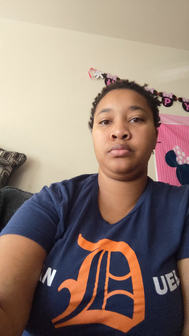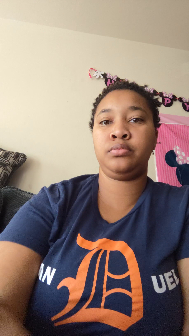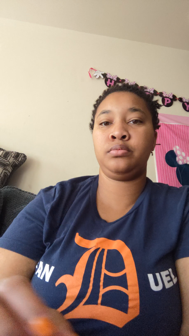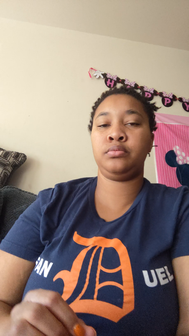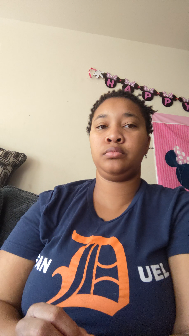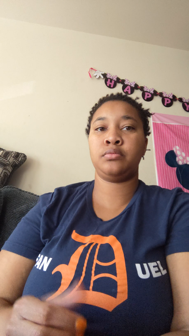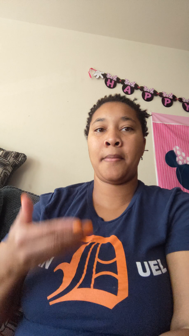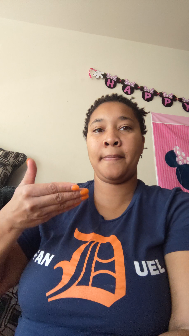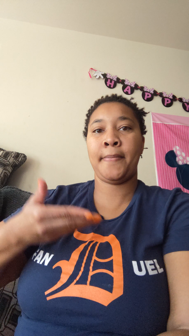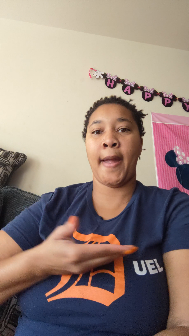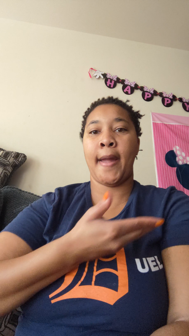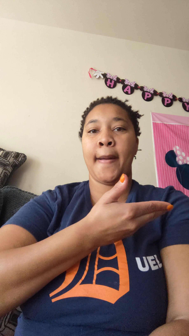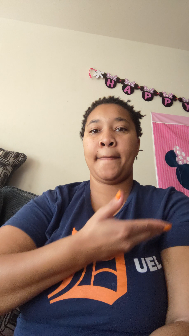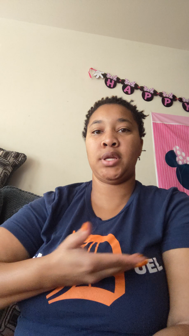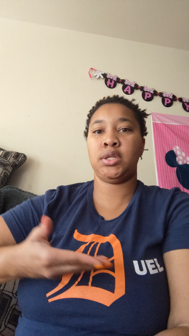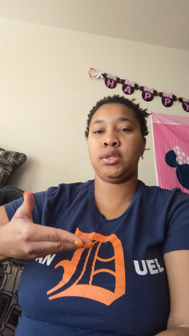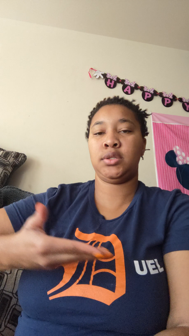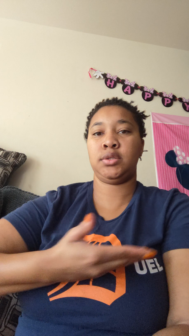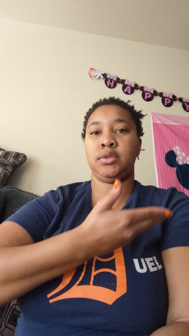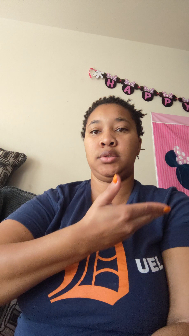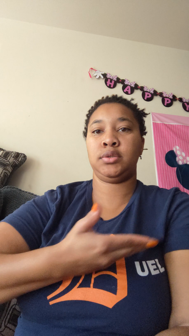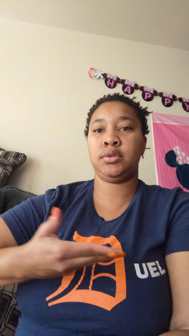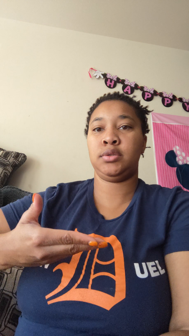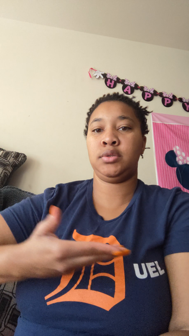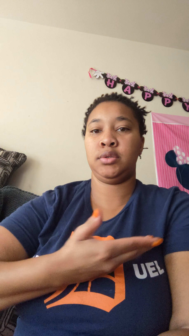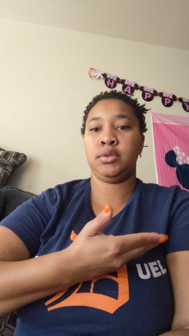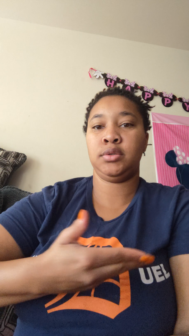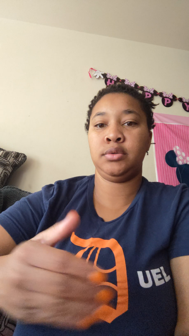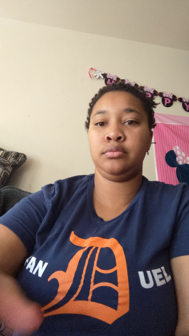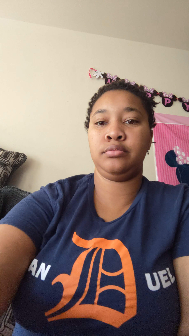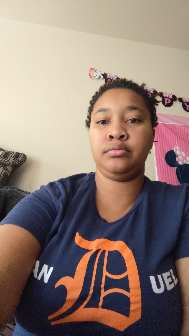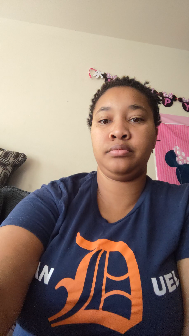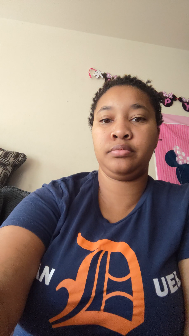baby